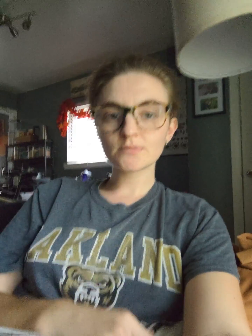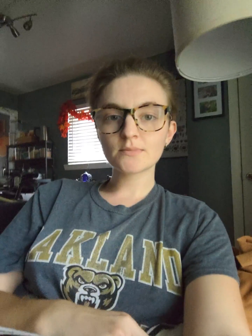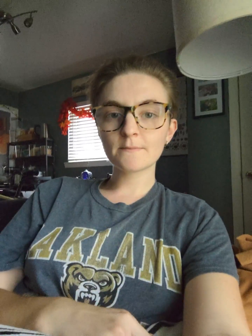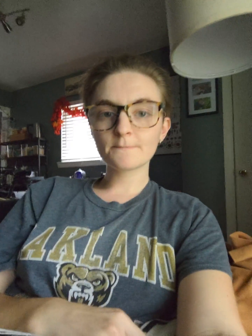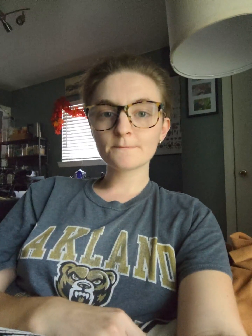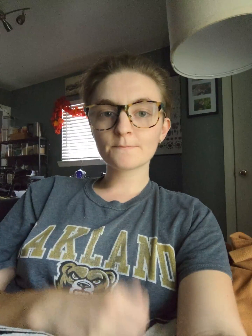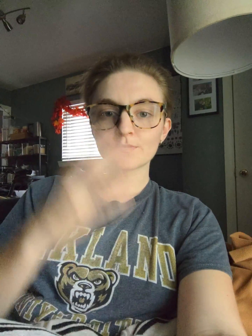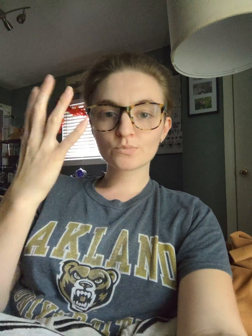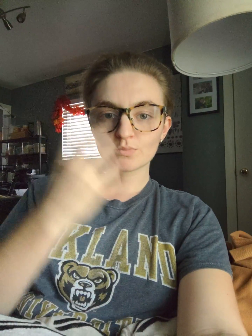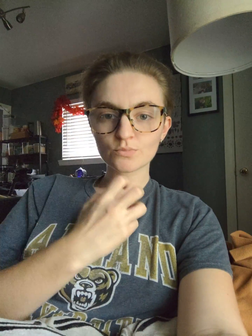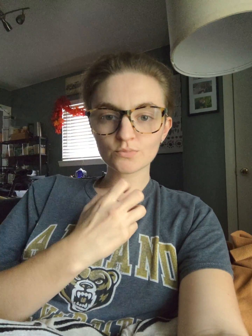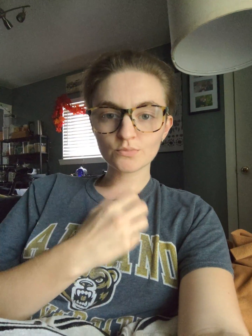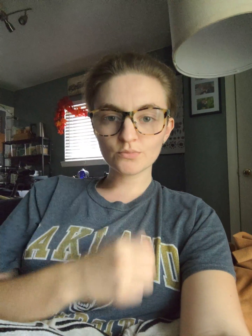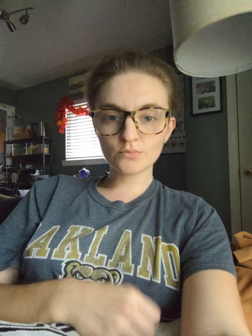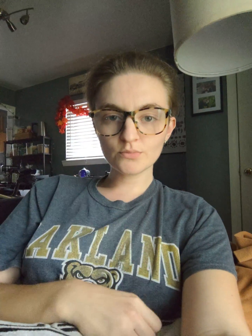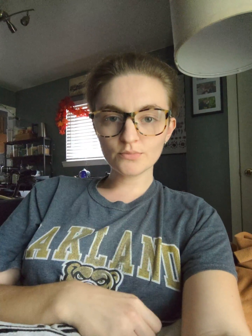dark